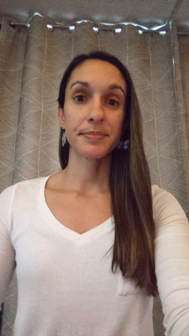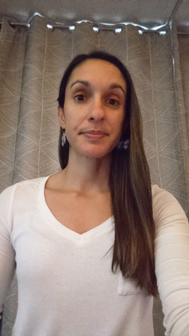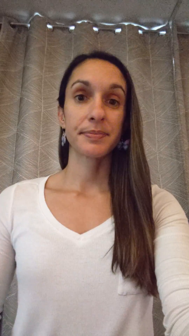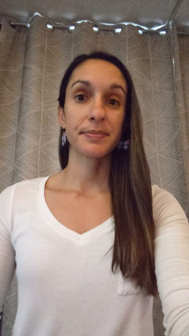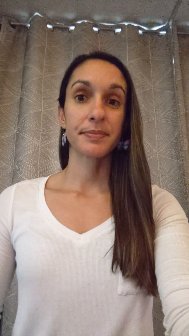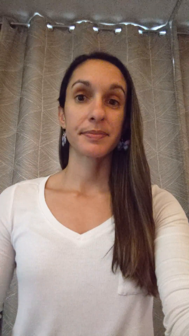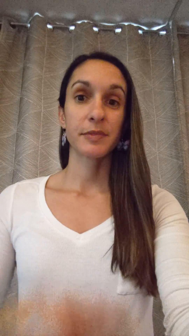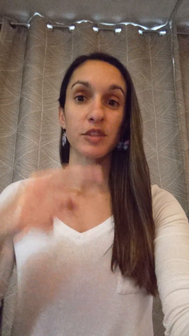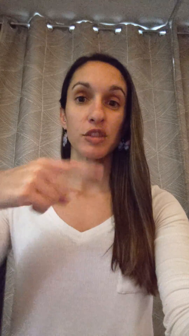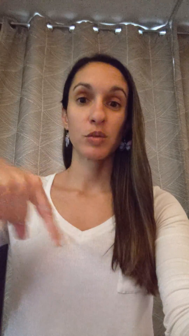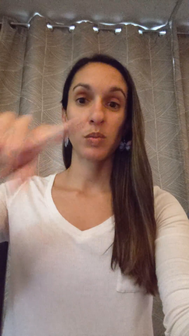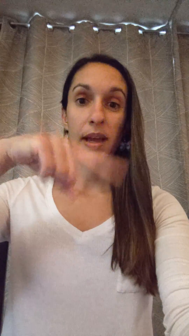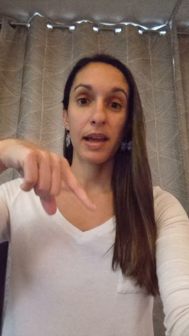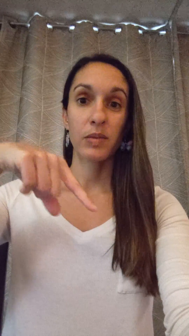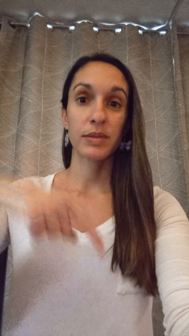around